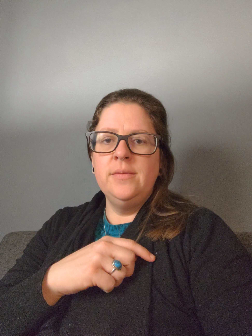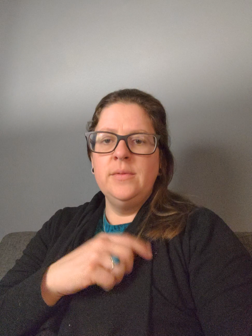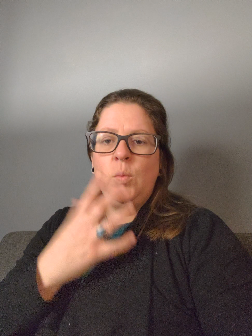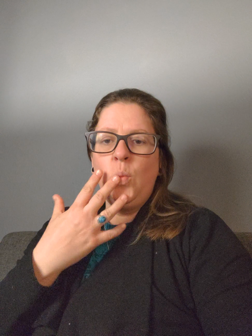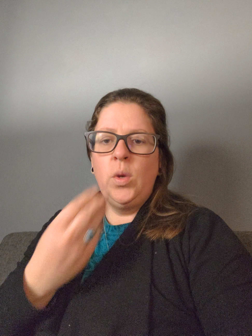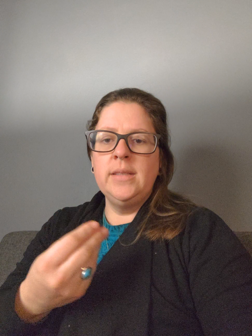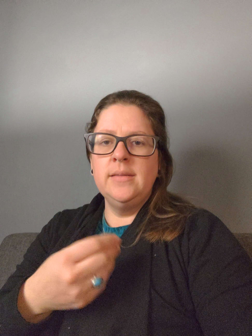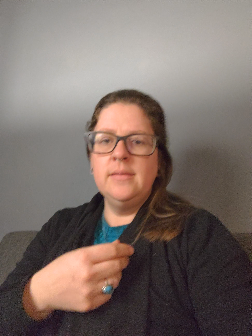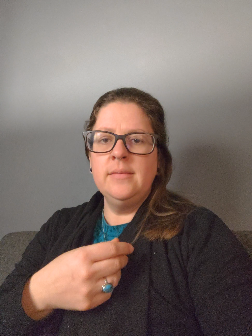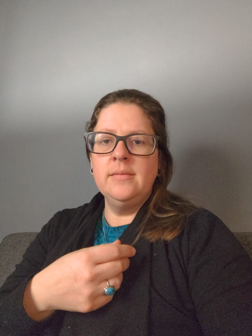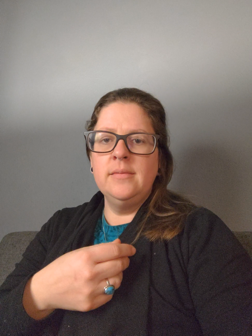wet